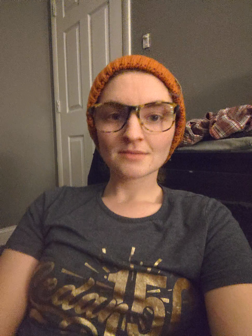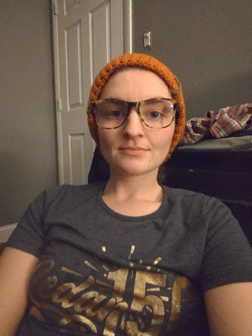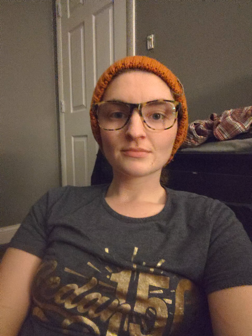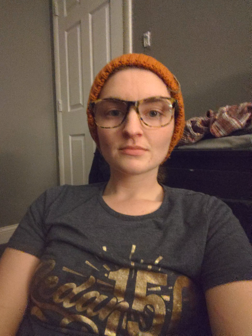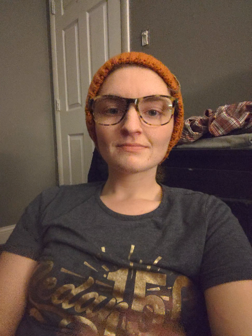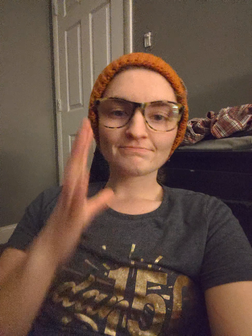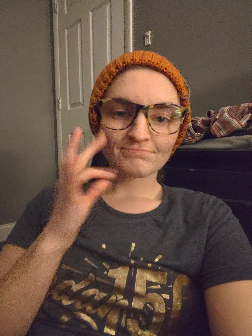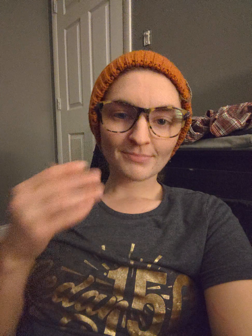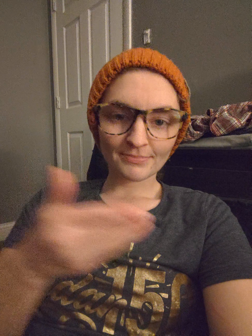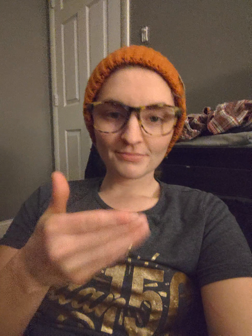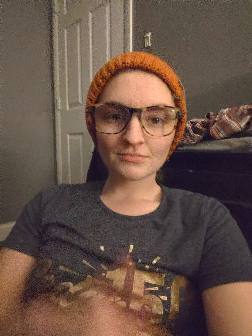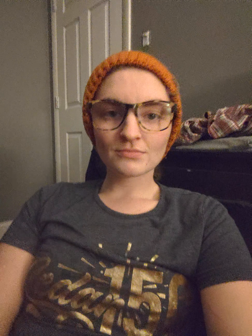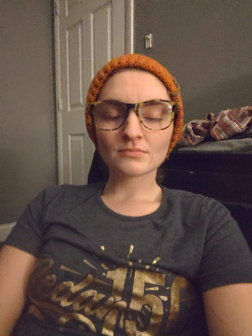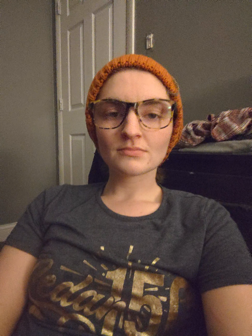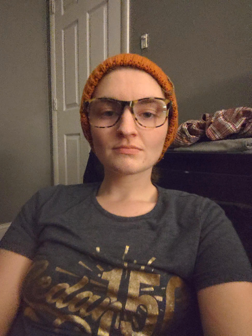kitty